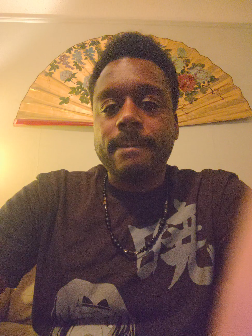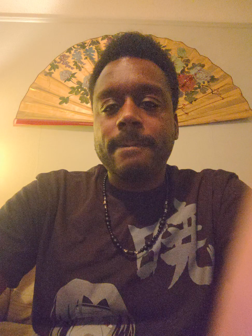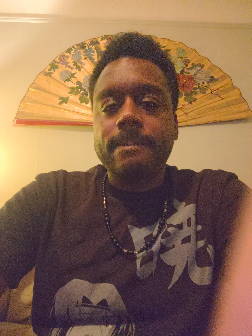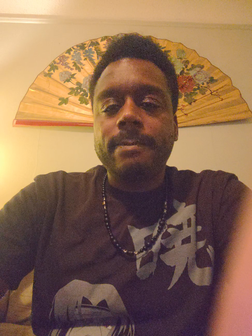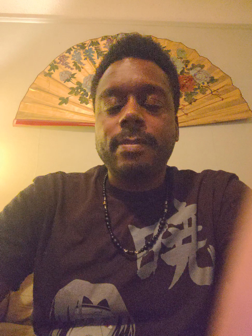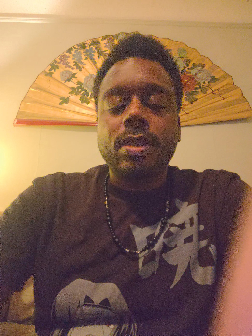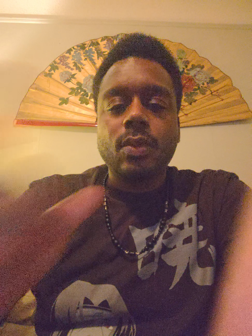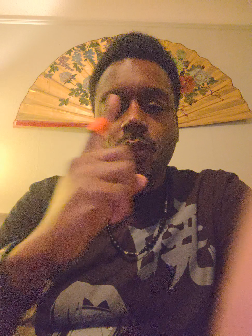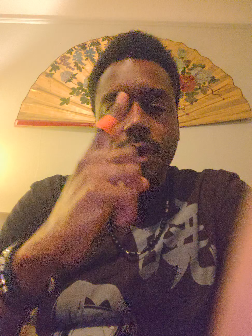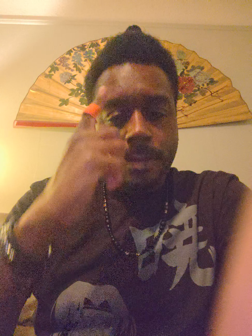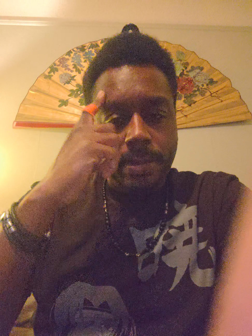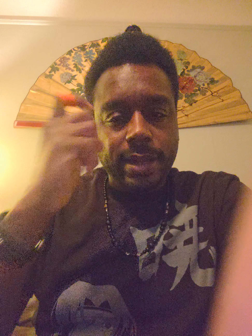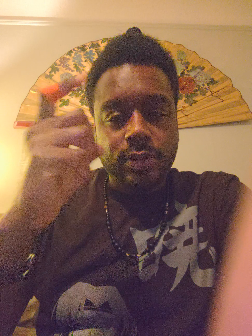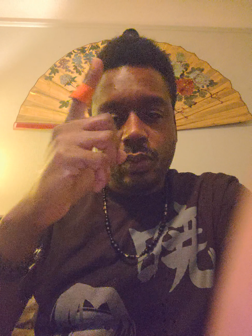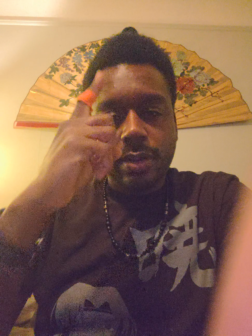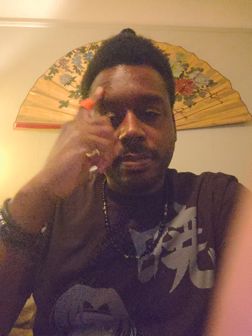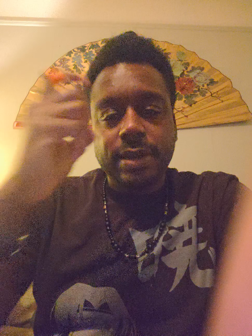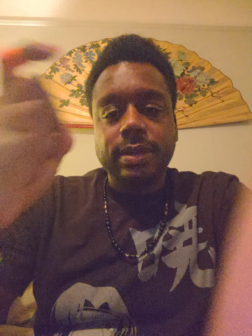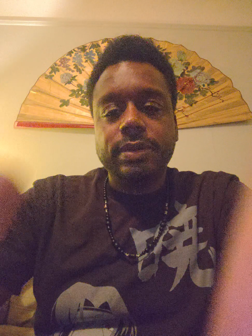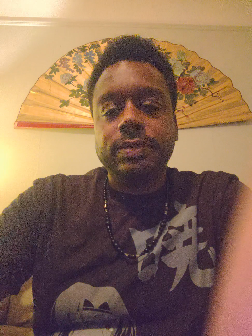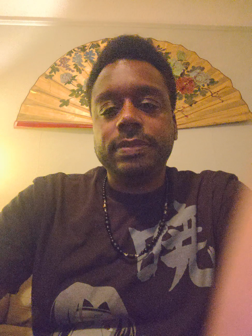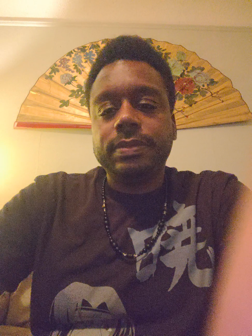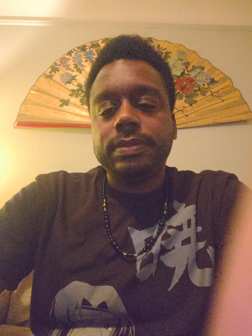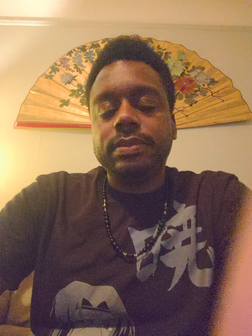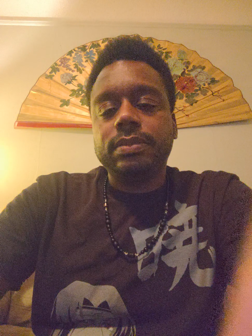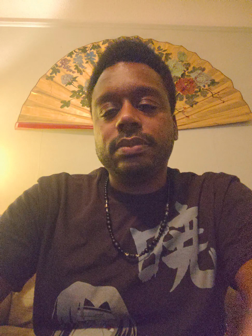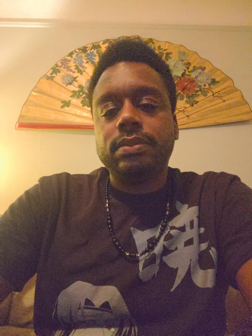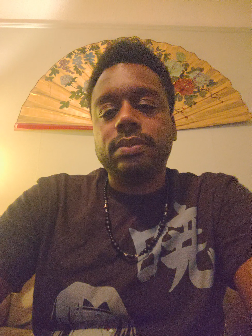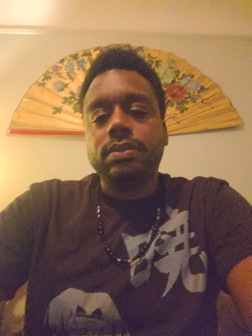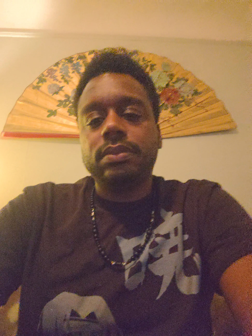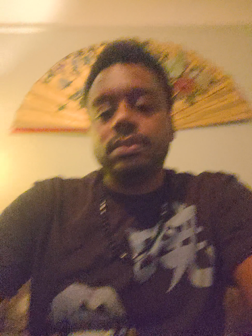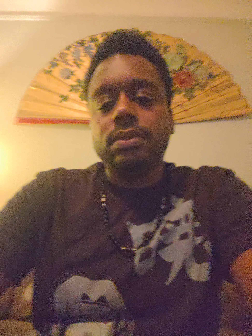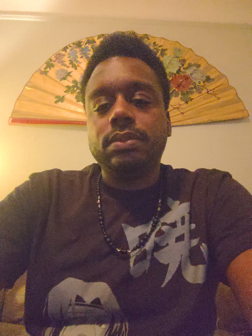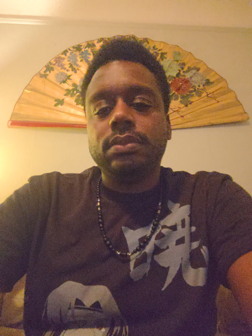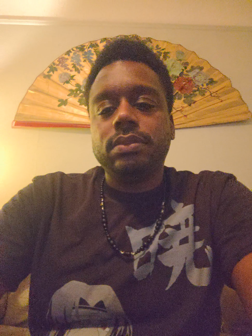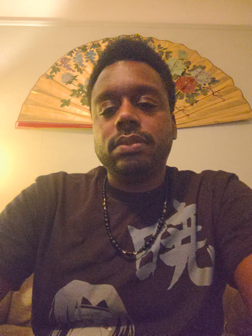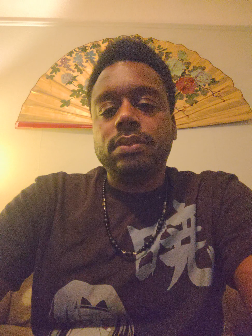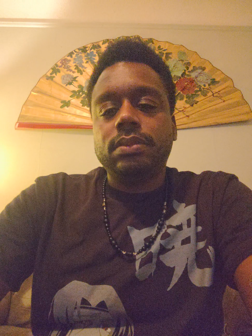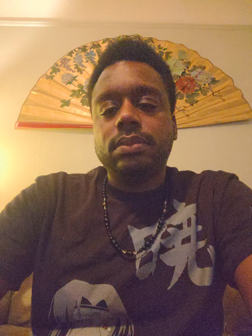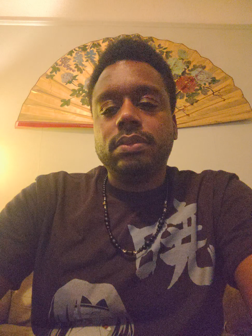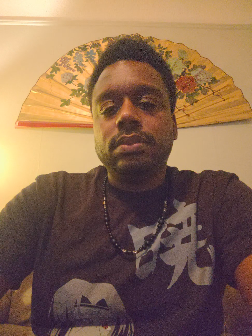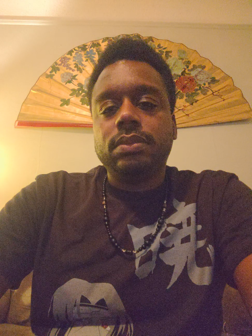penny